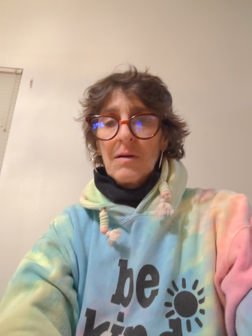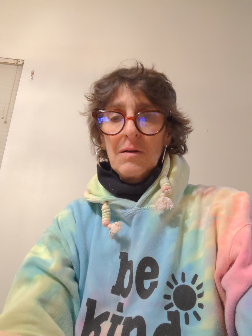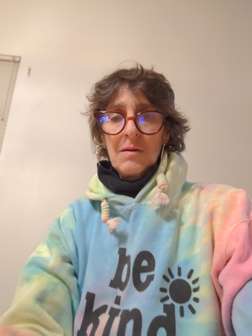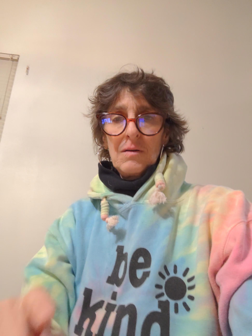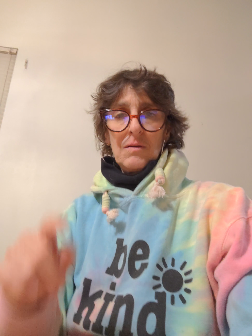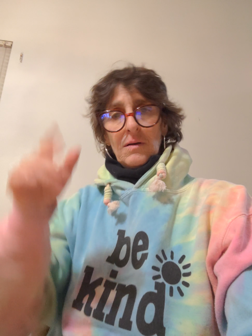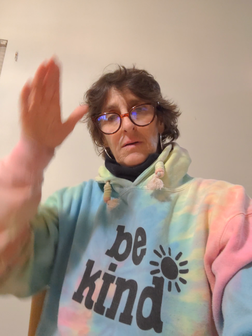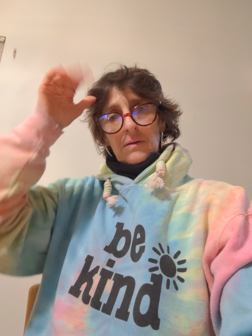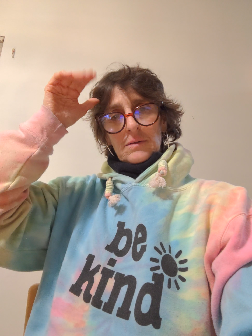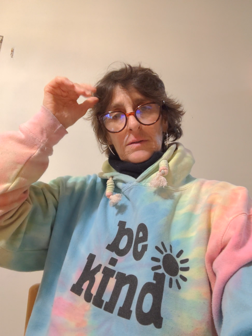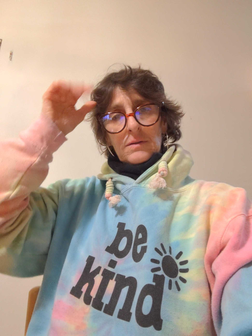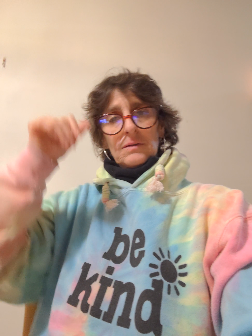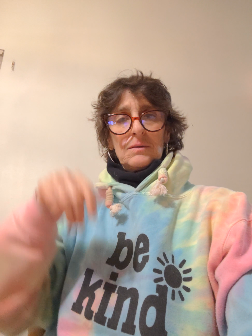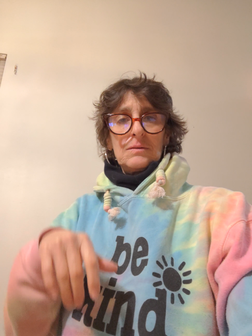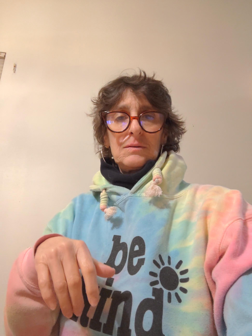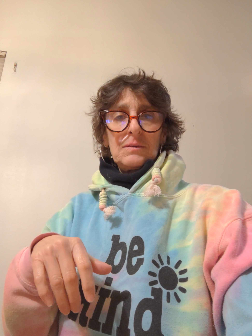donkey